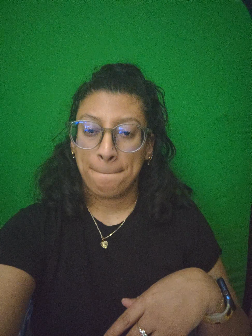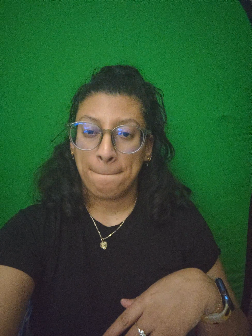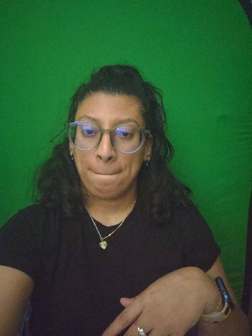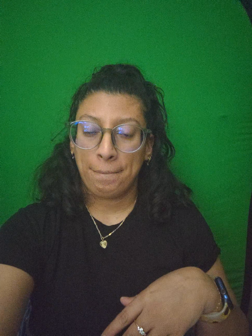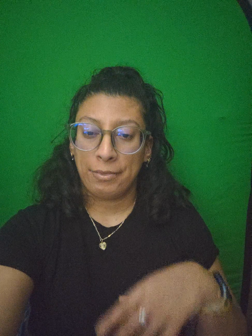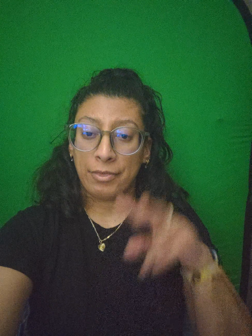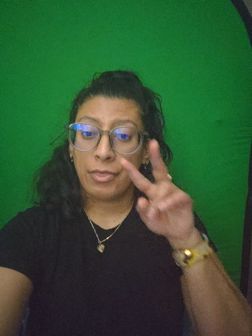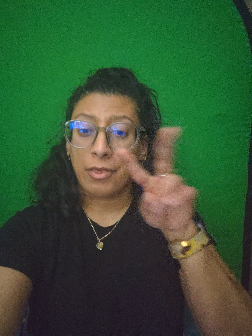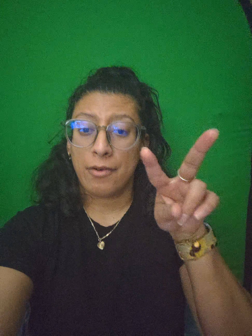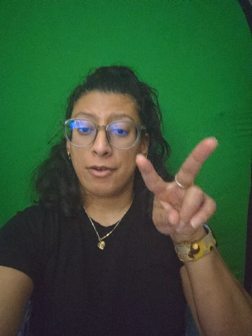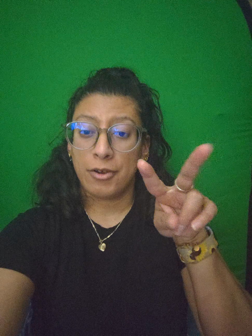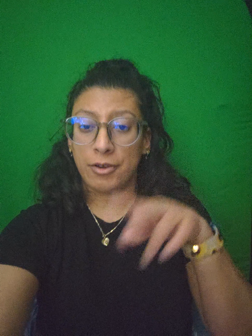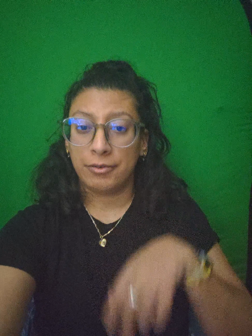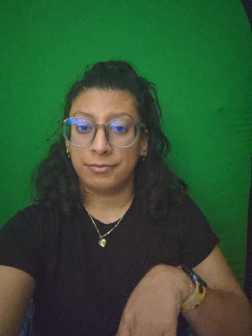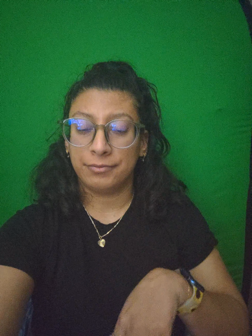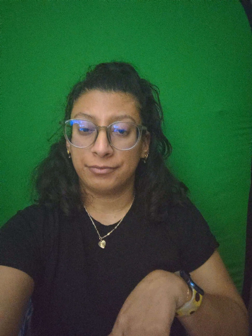look